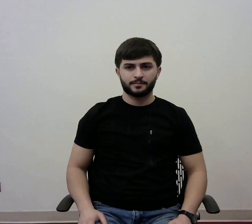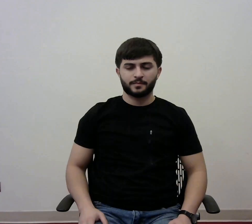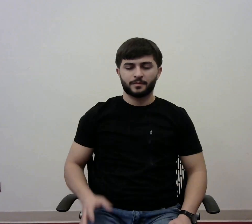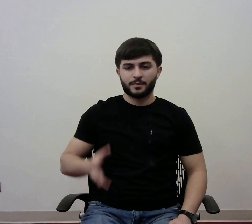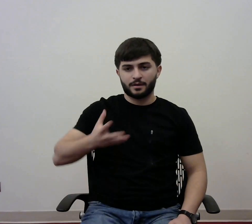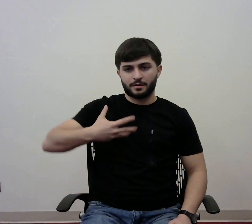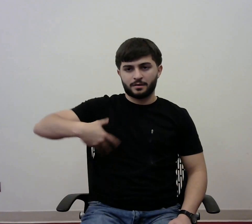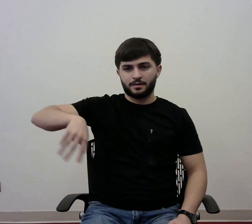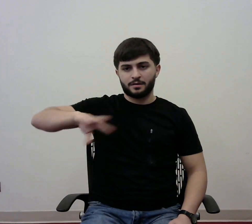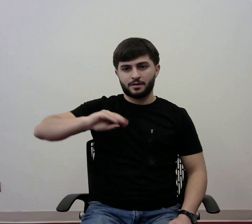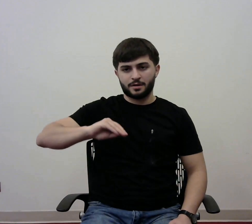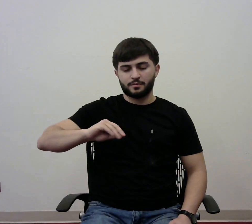hamı